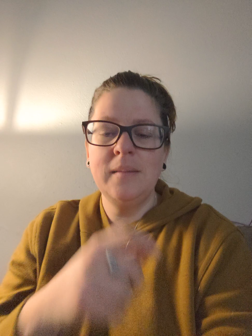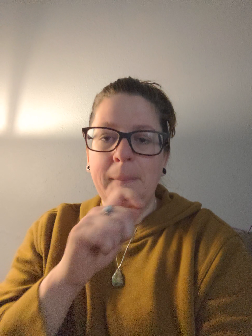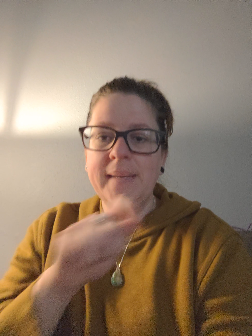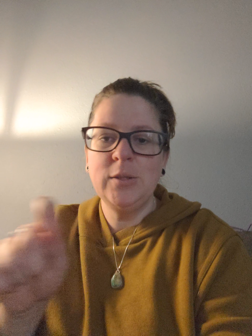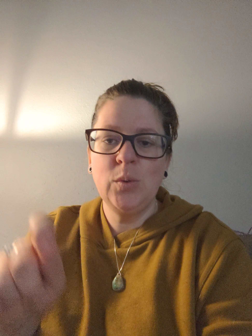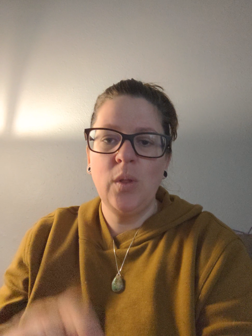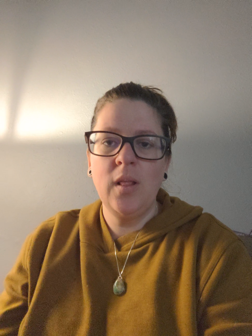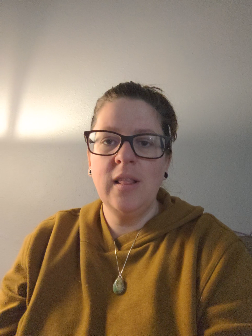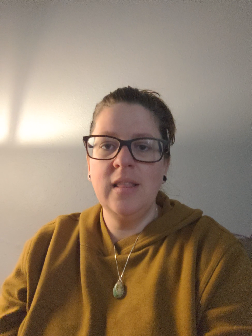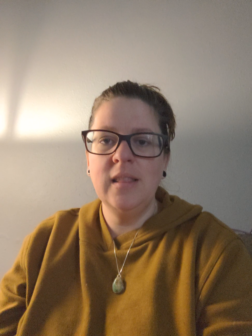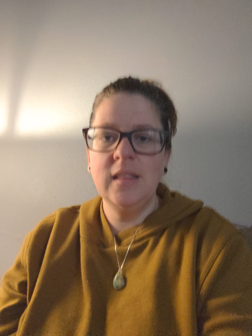pencil